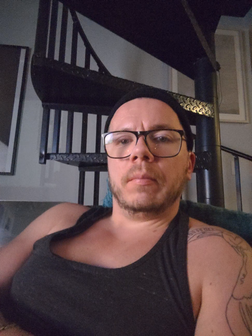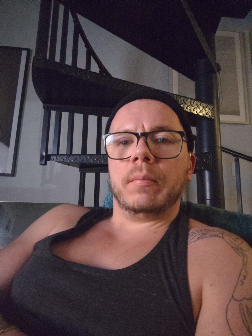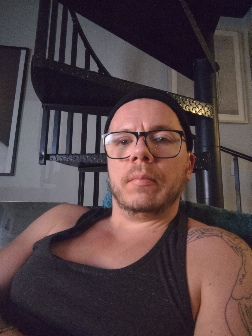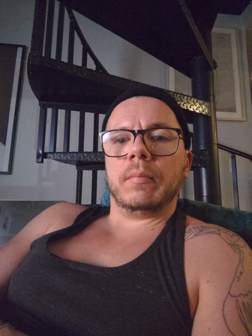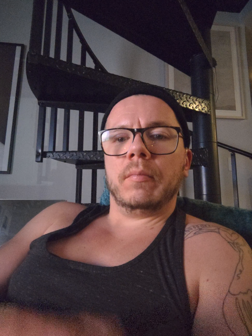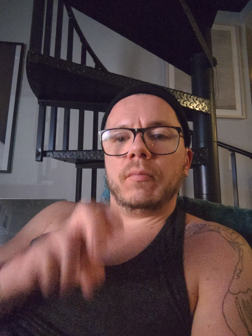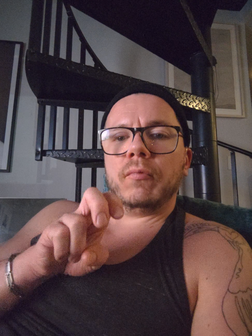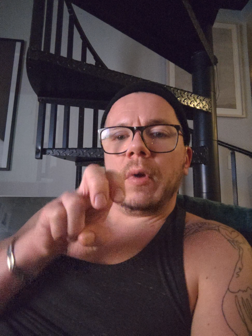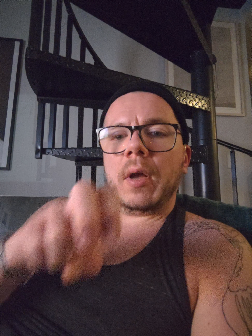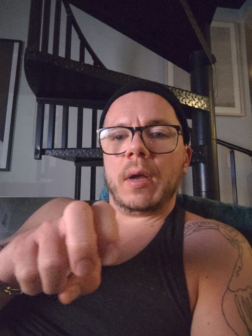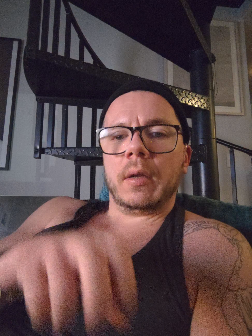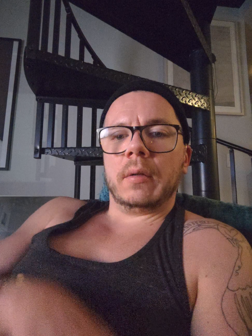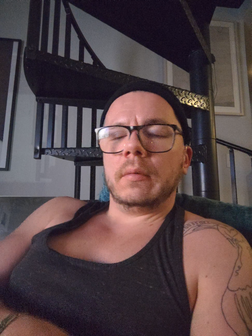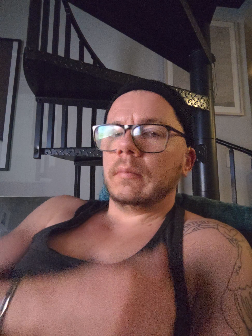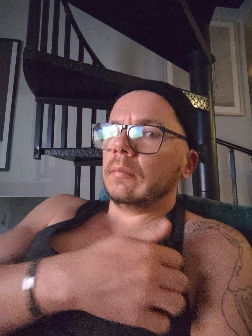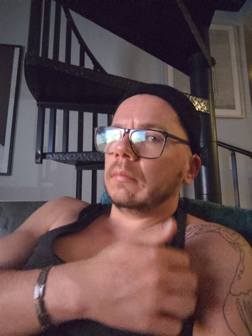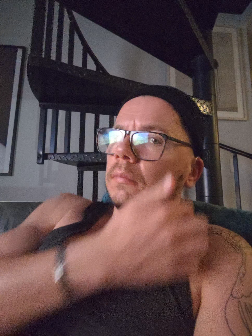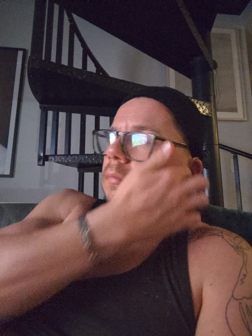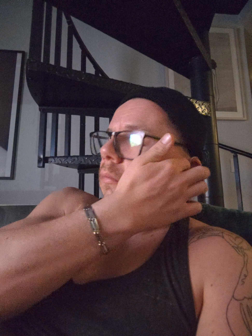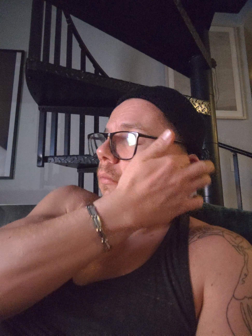ride